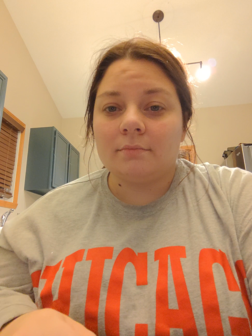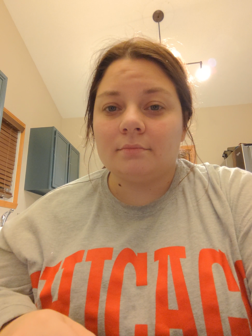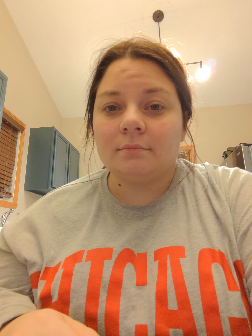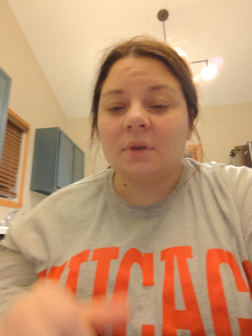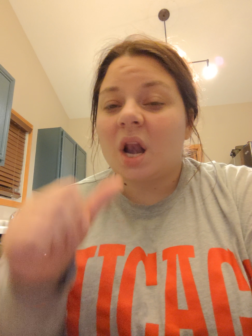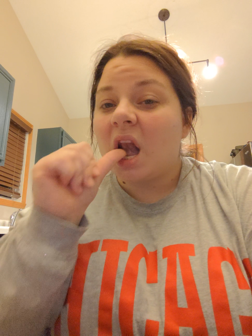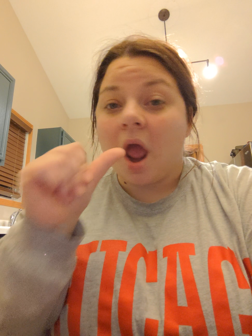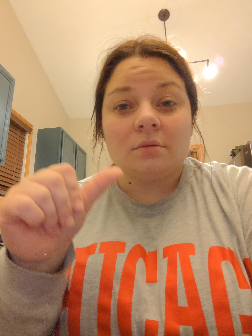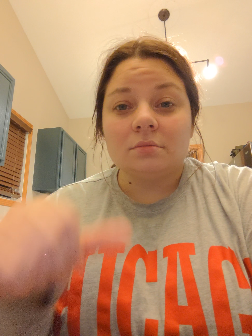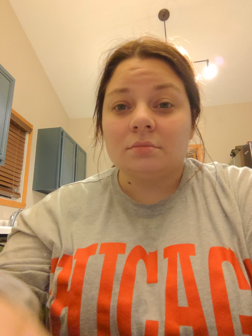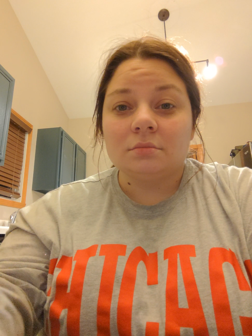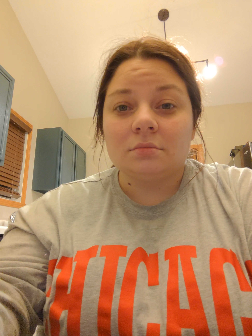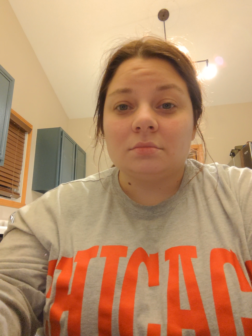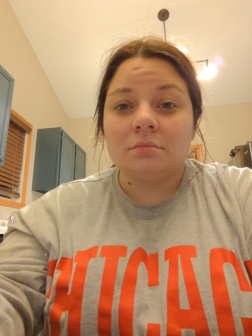not